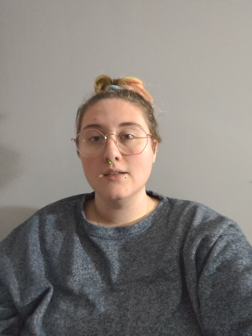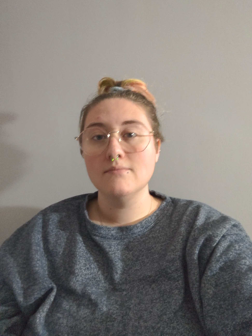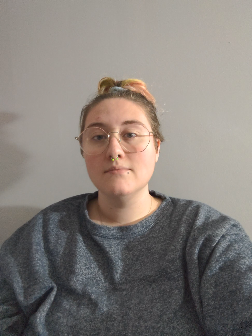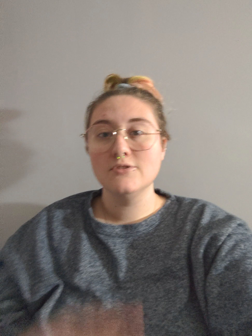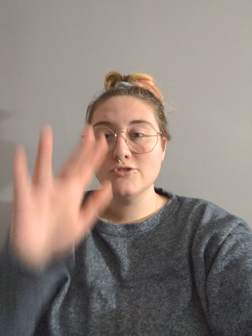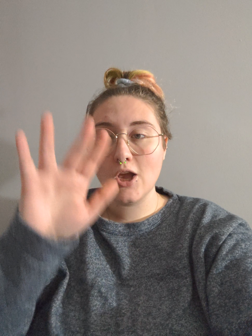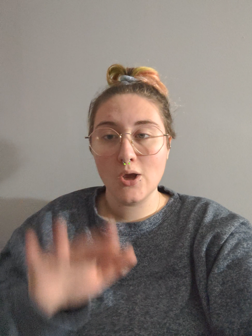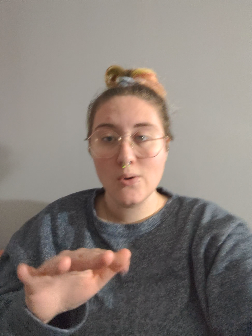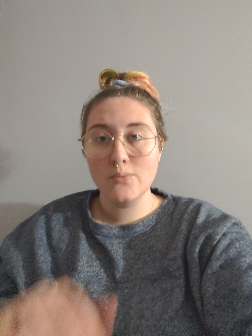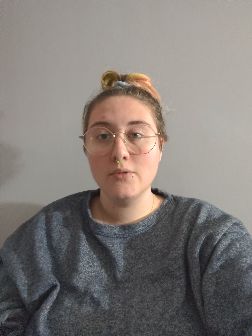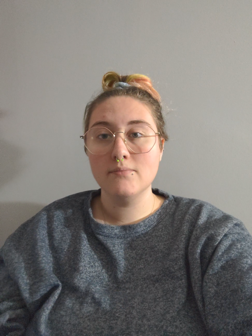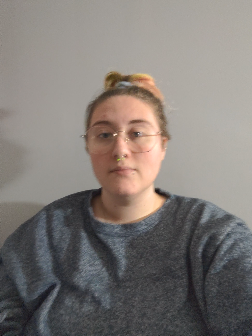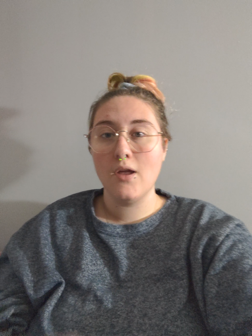snow